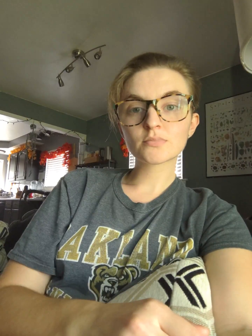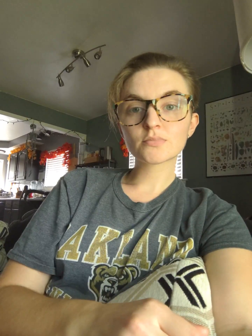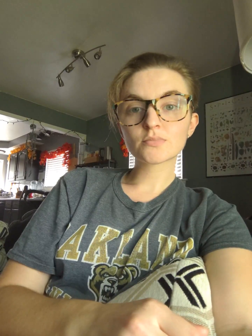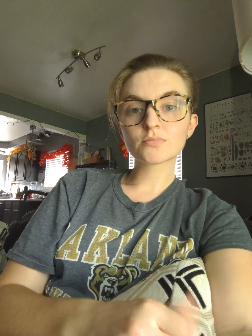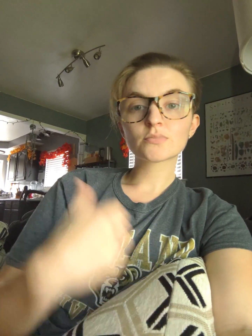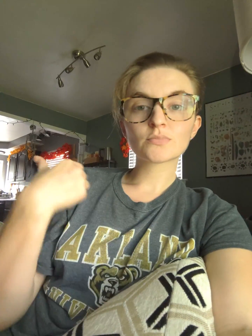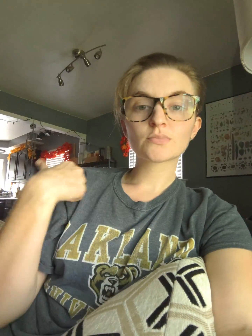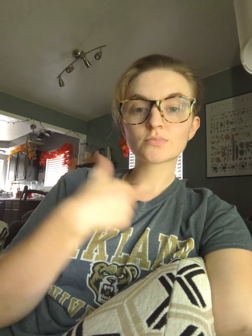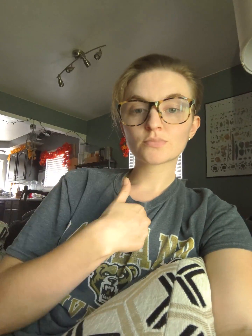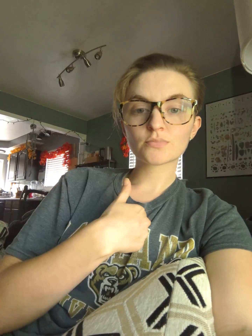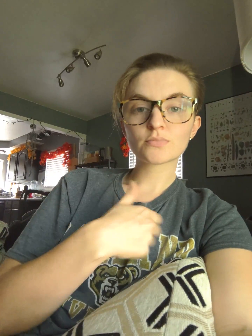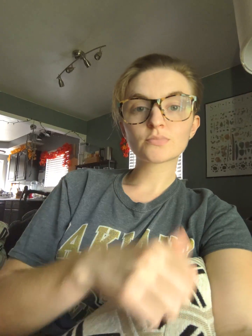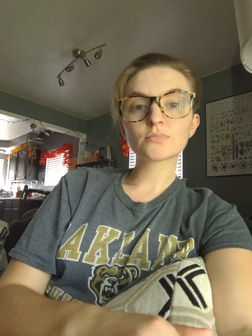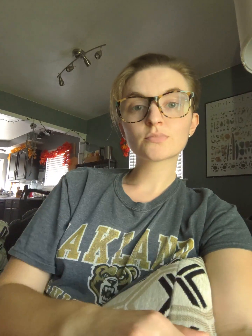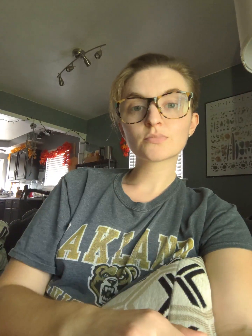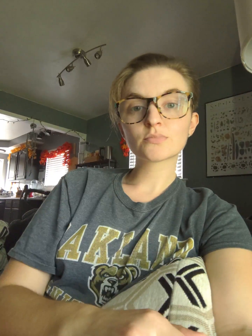coats